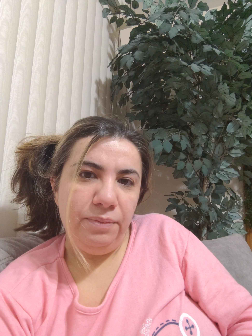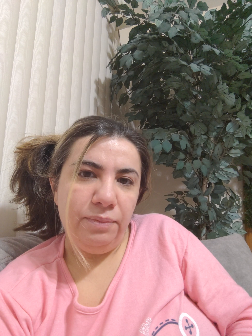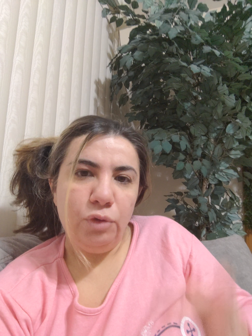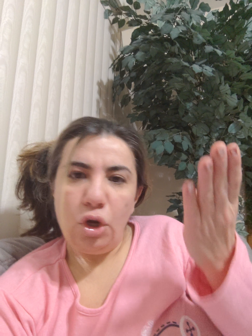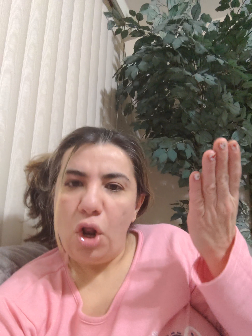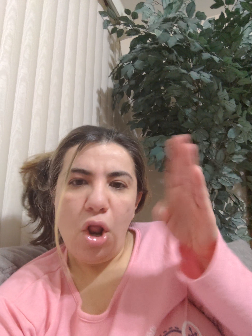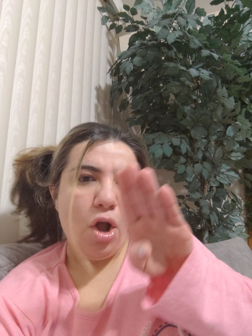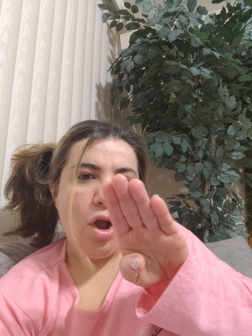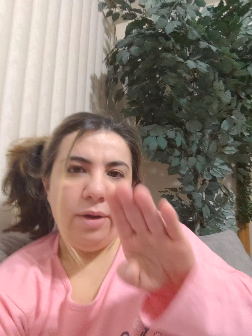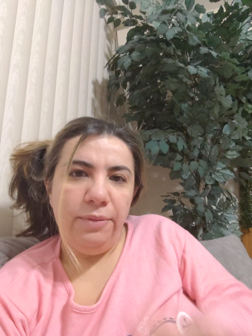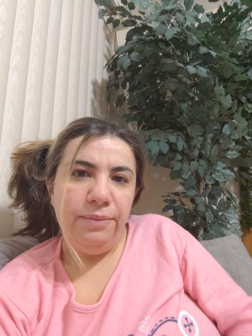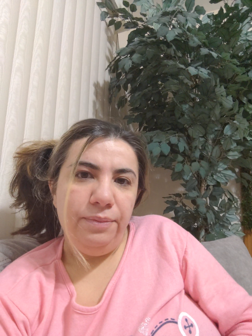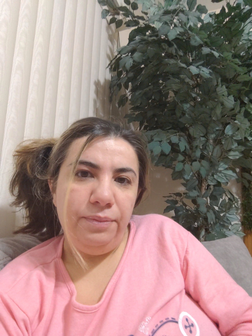close